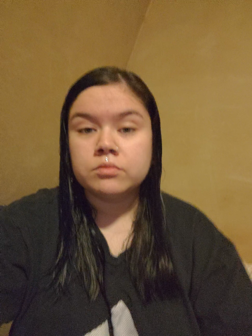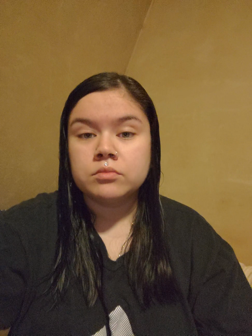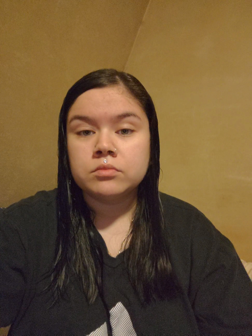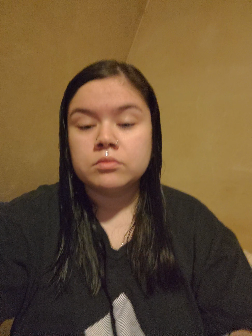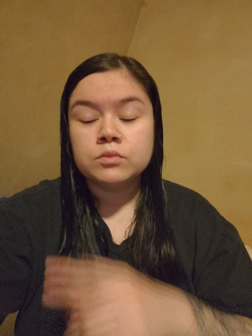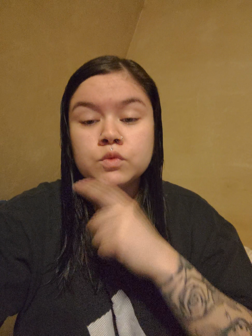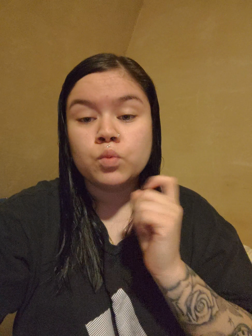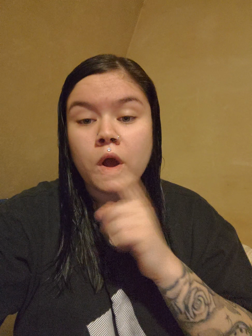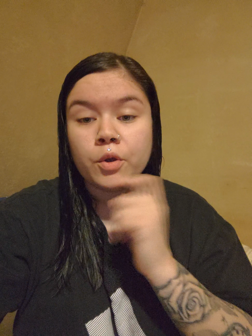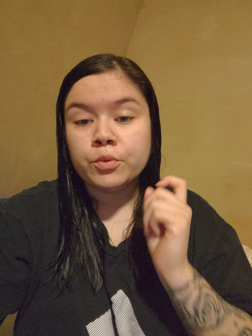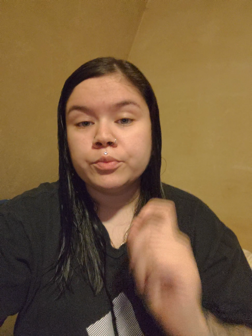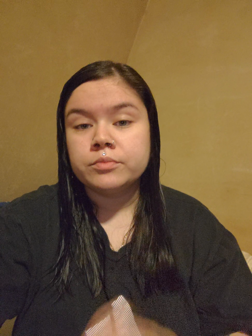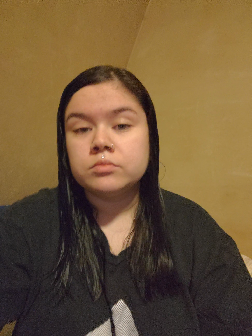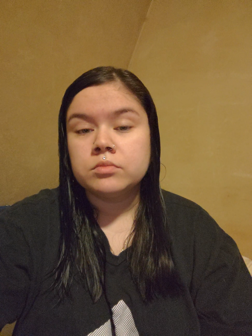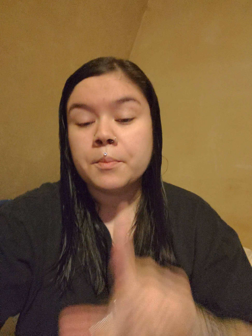dryer